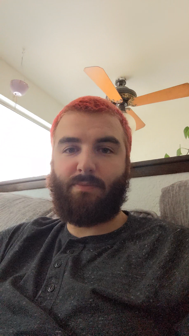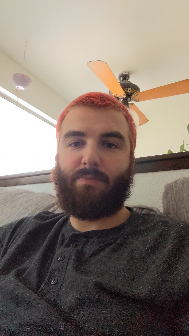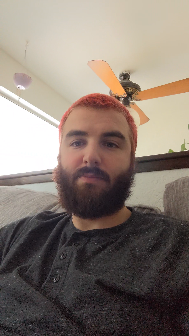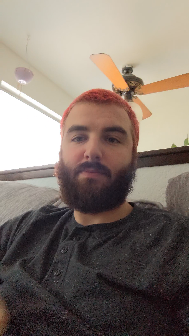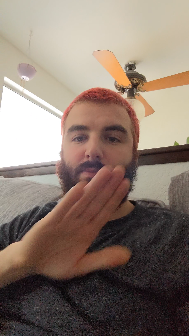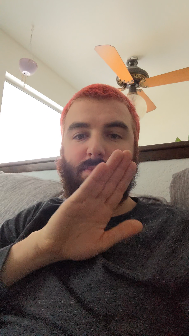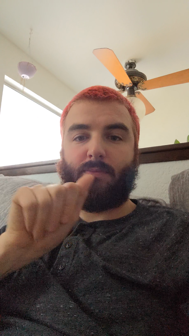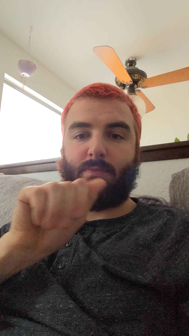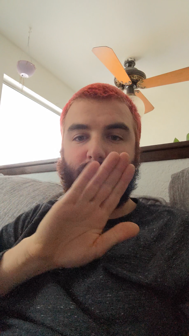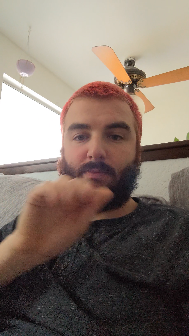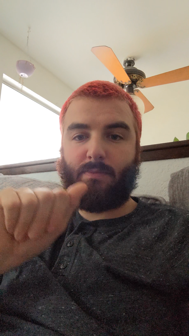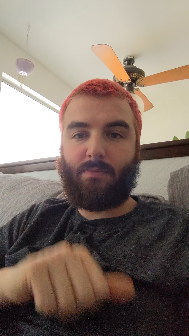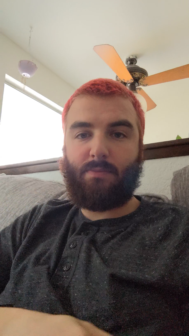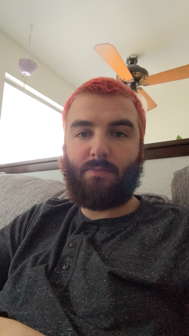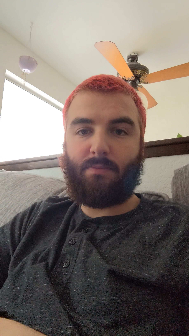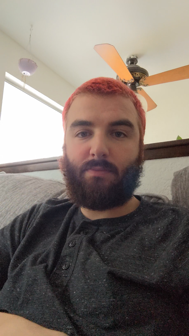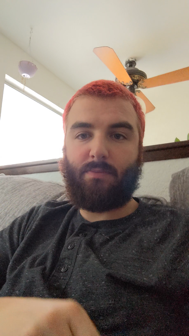baa baa